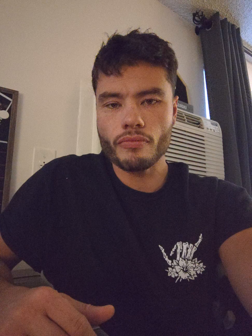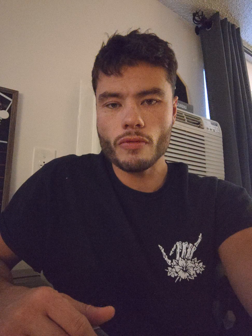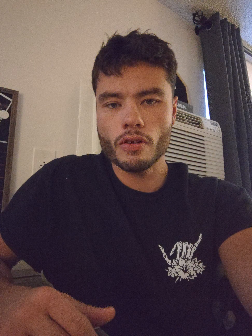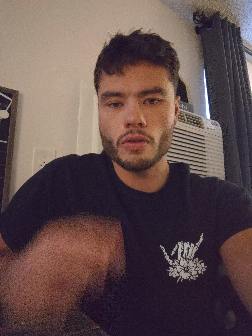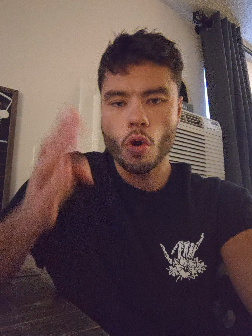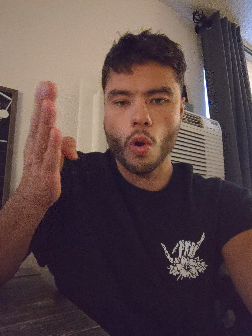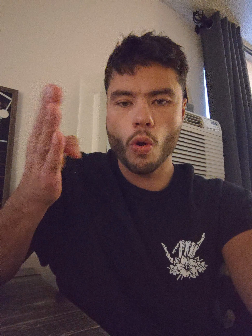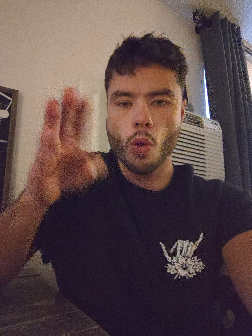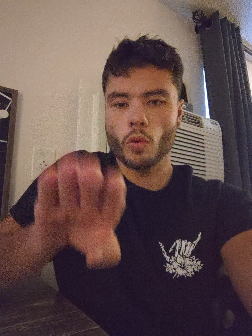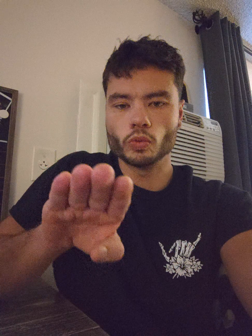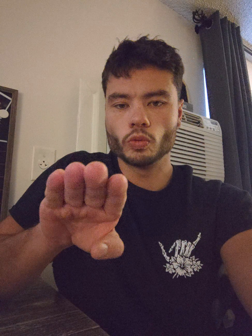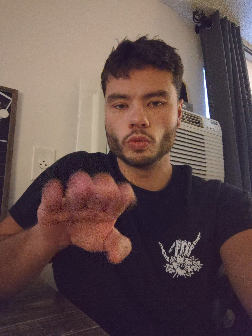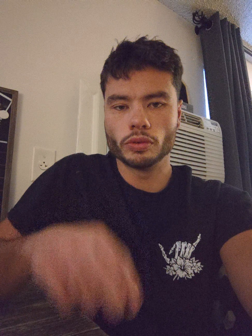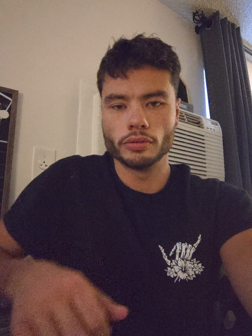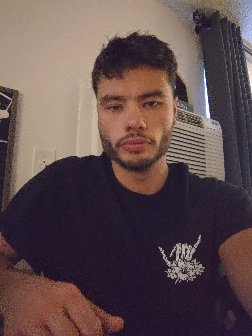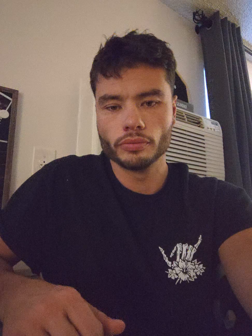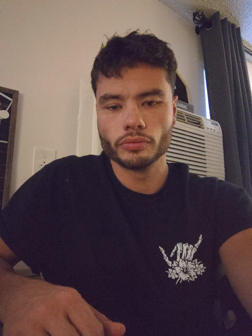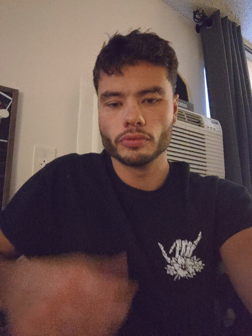close